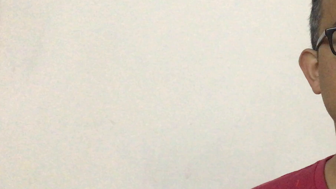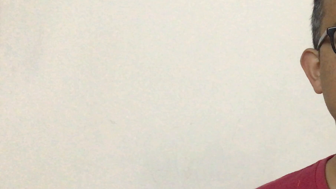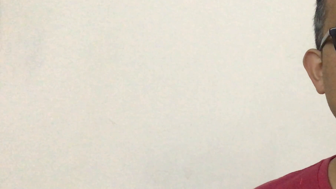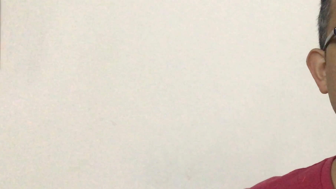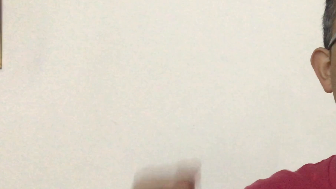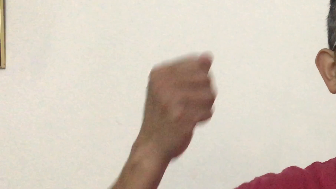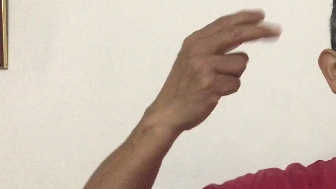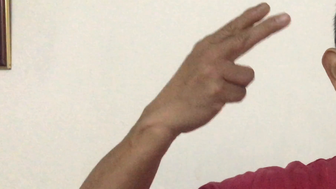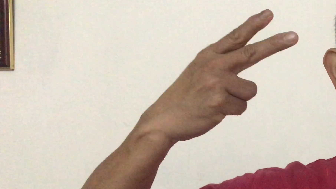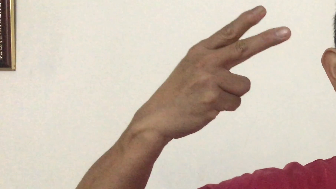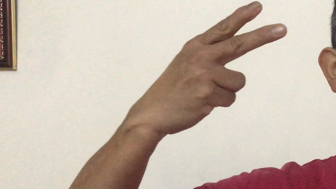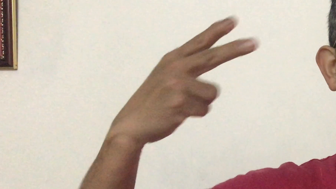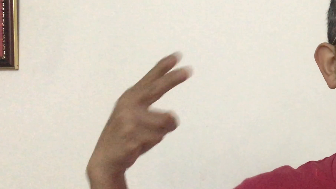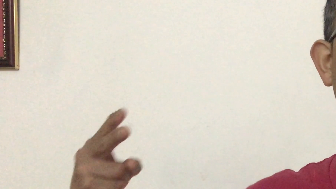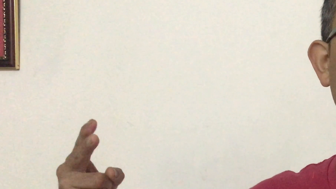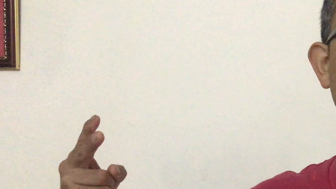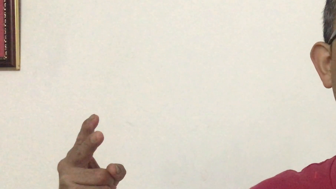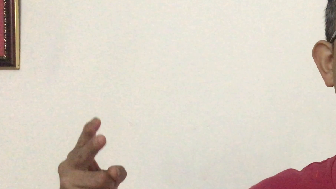ऐ